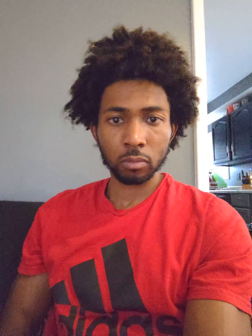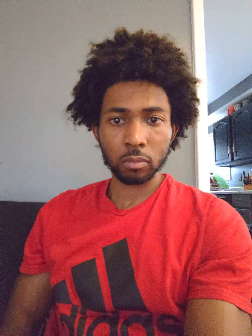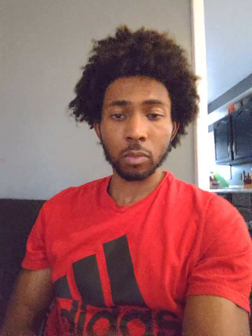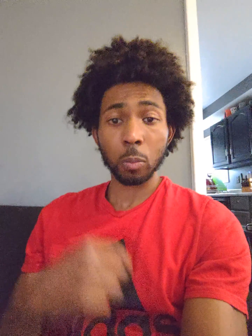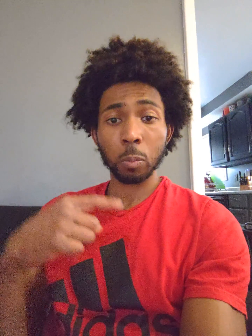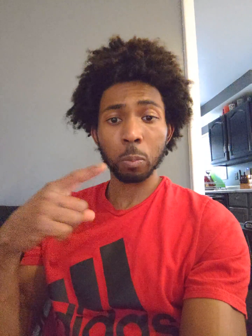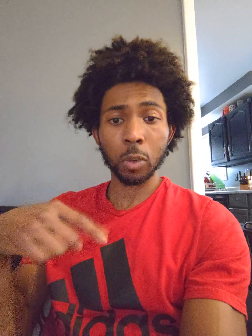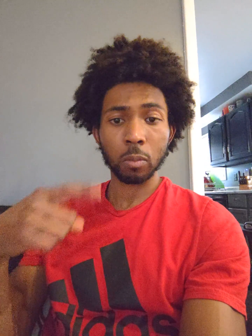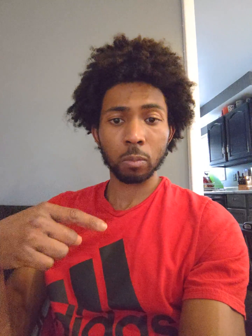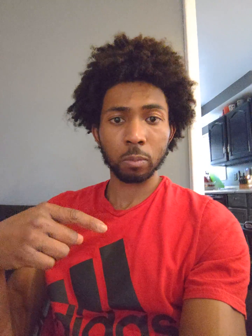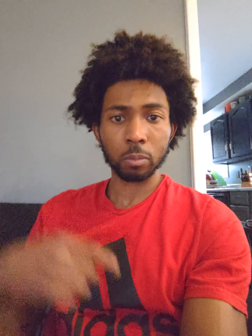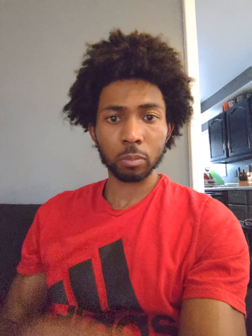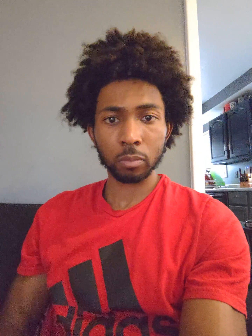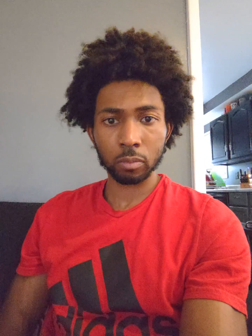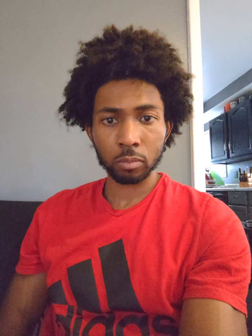about